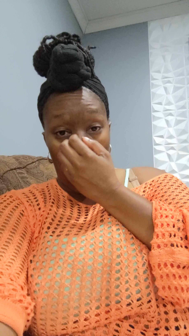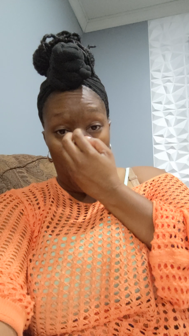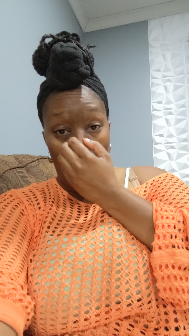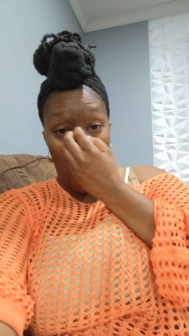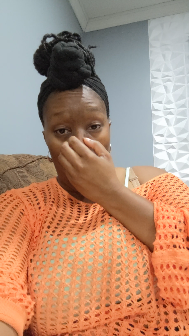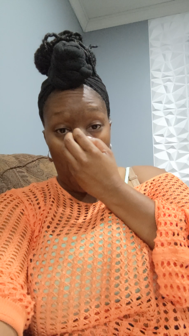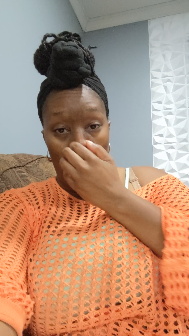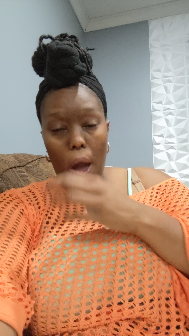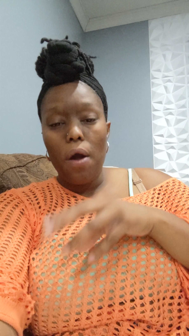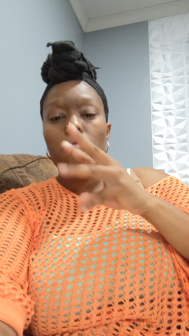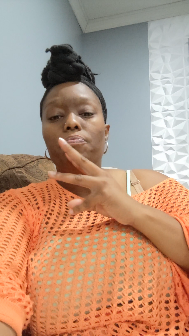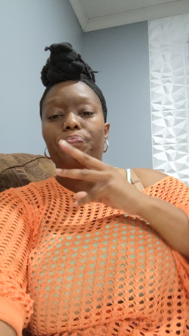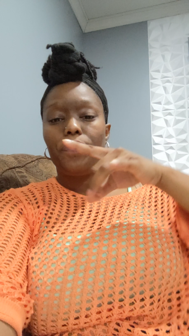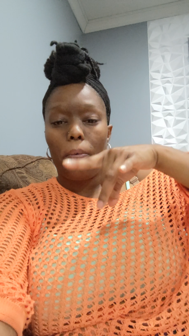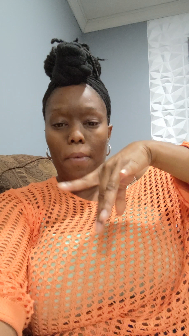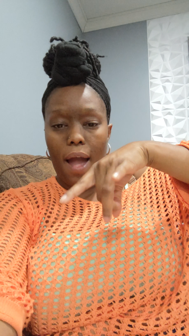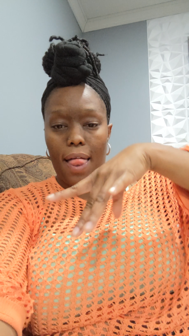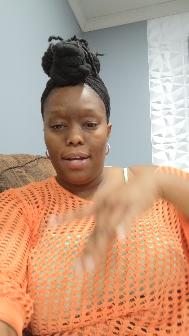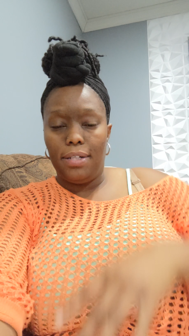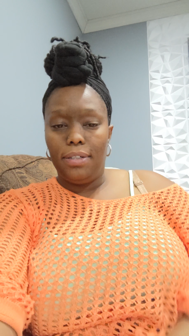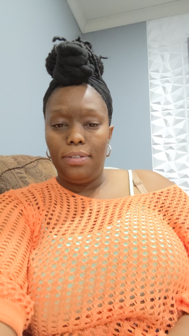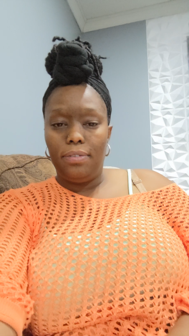melon